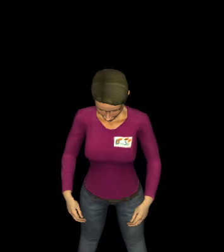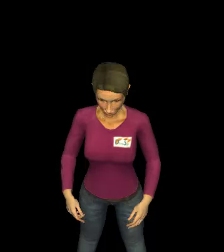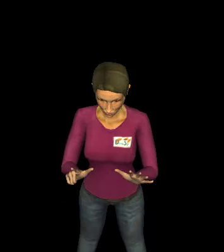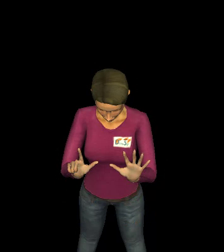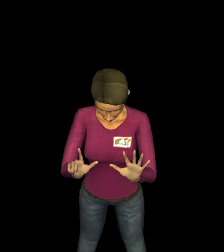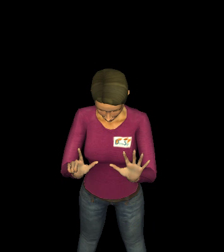7